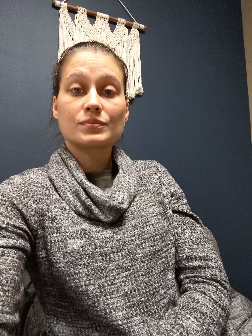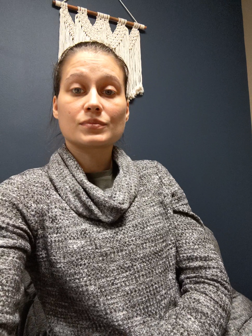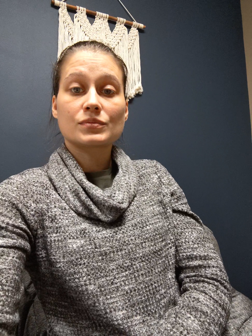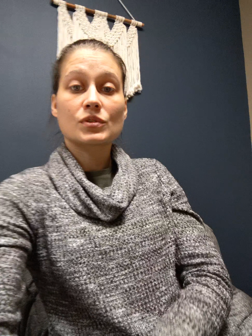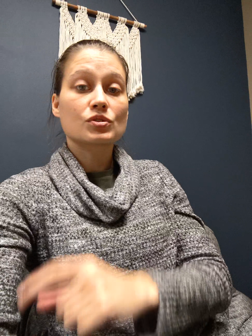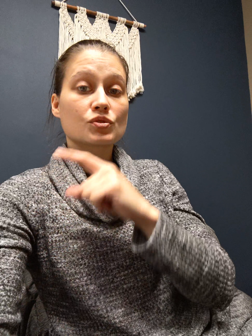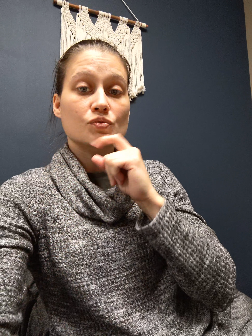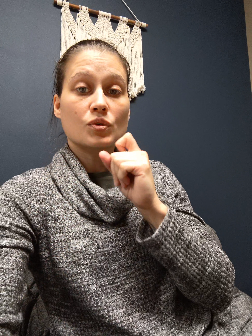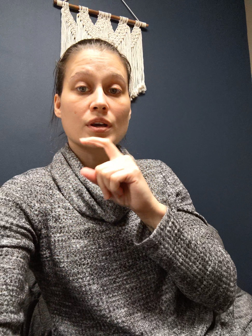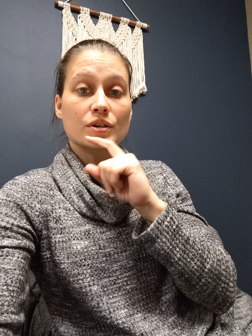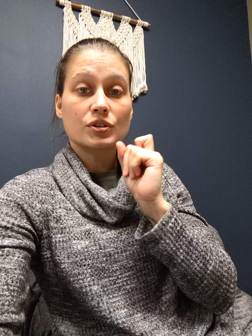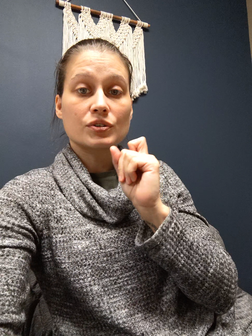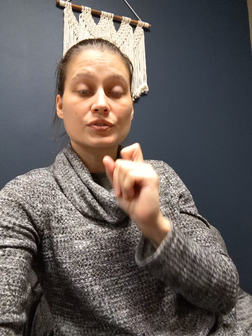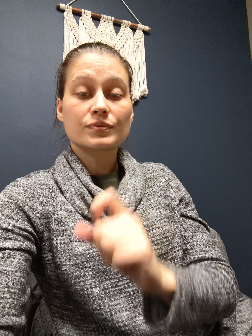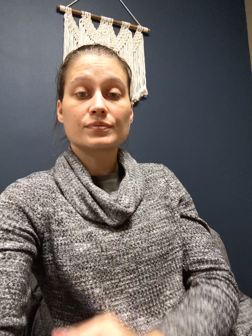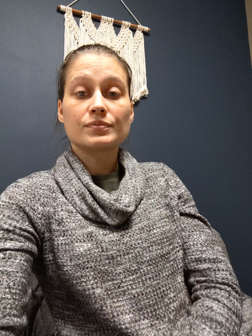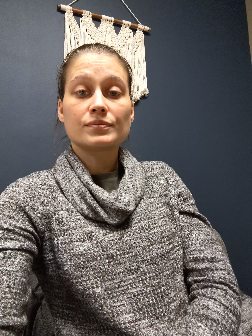dryer